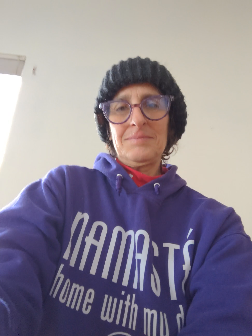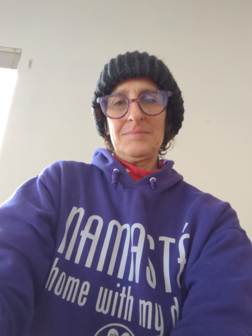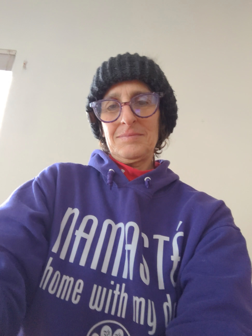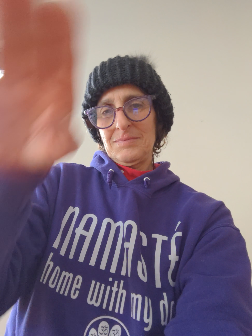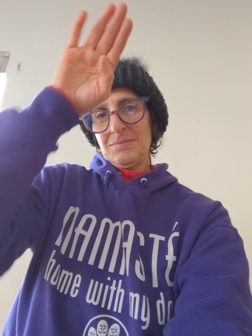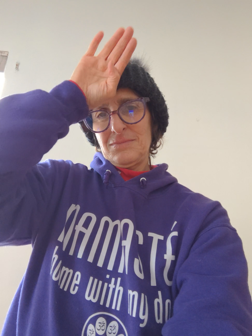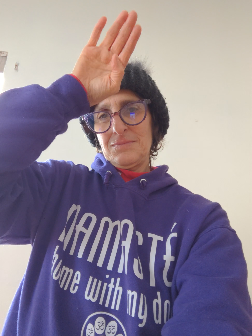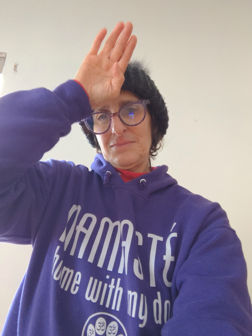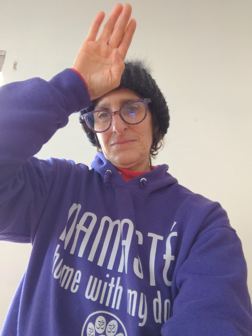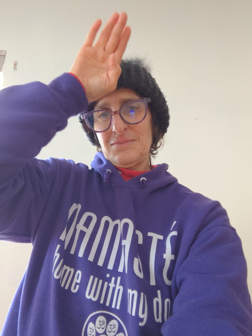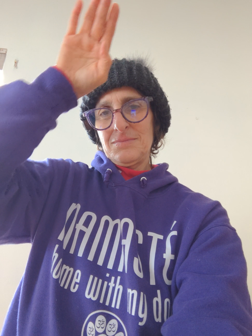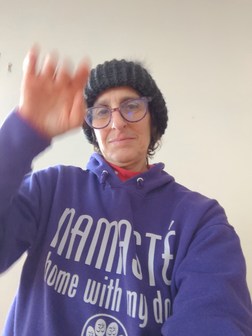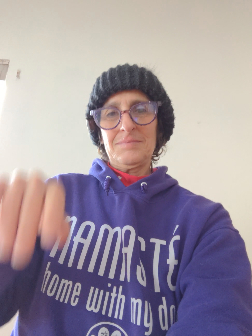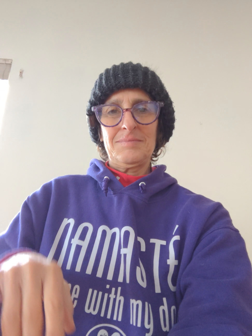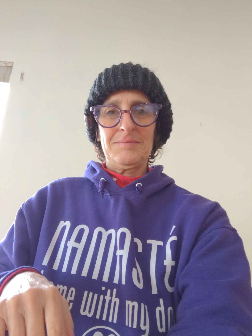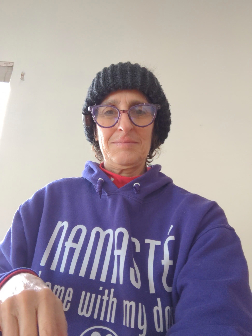fireman